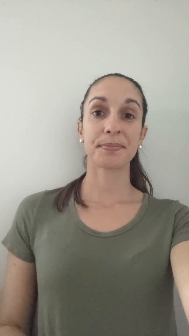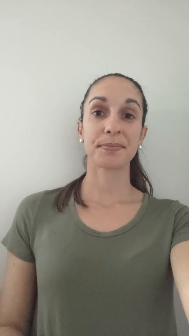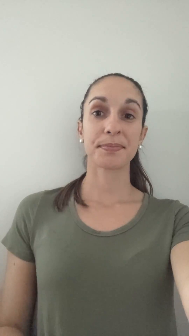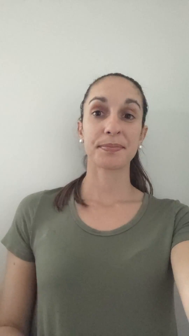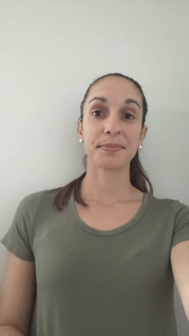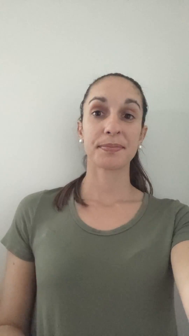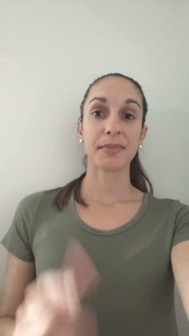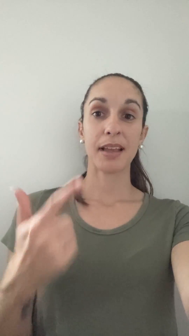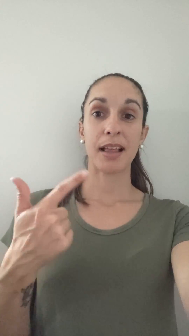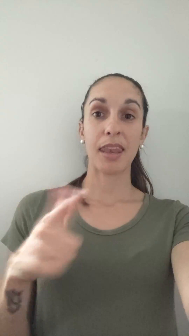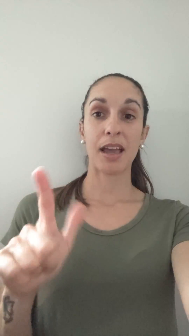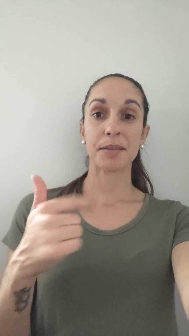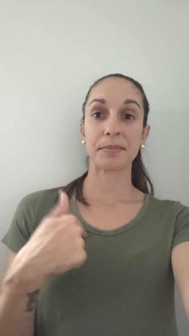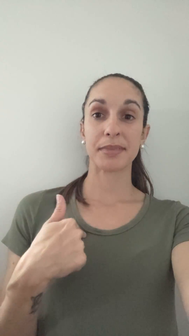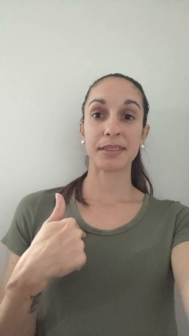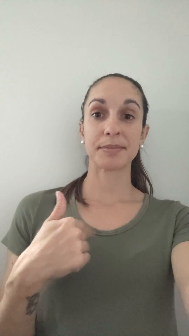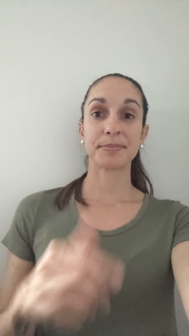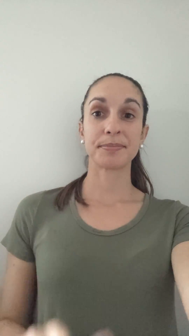let me